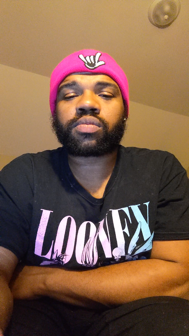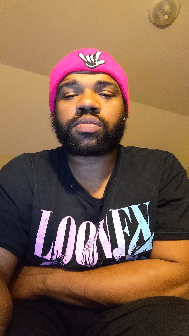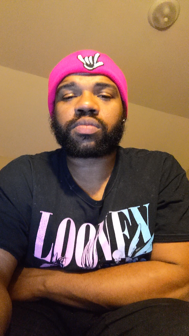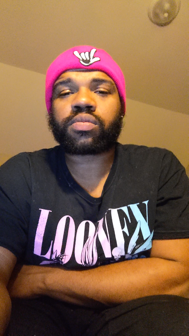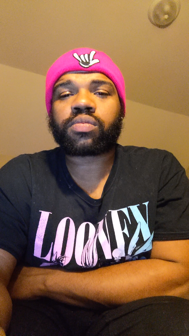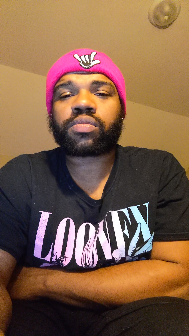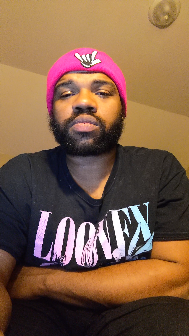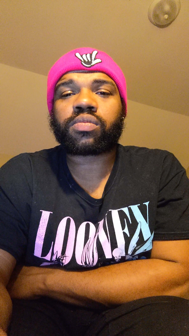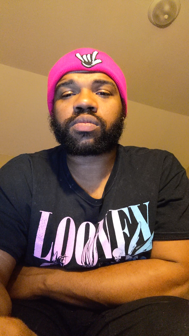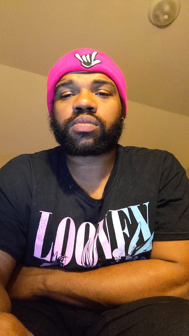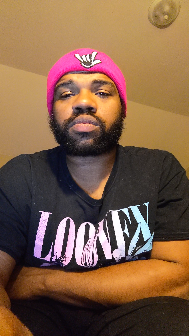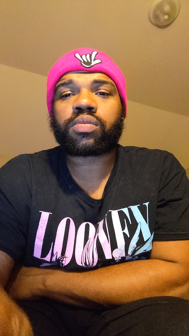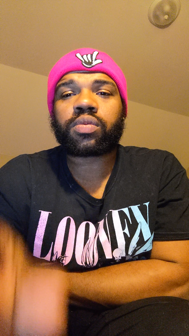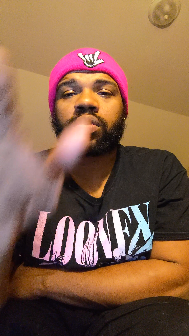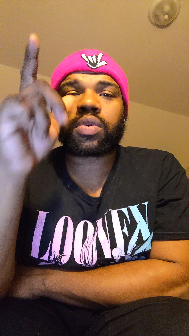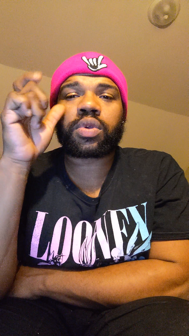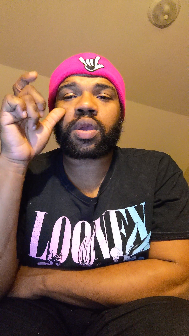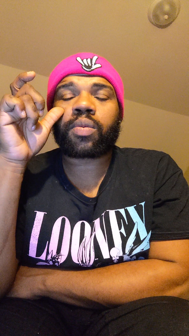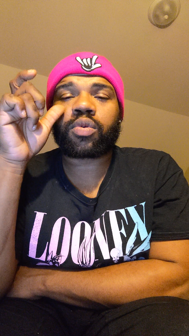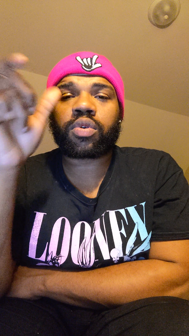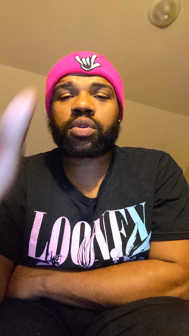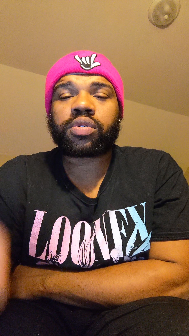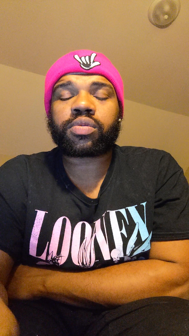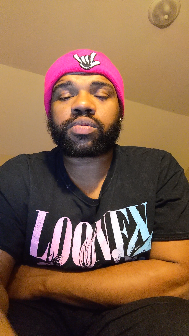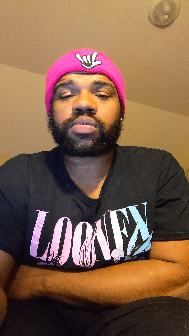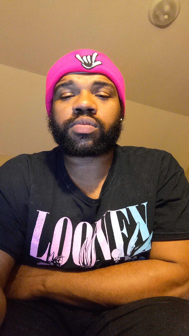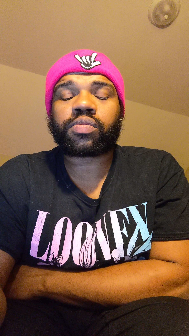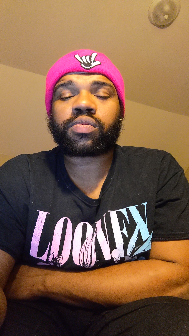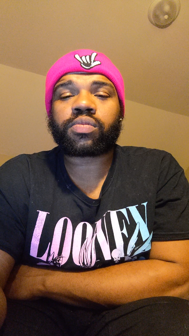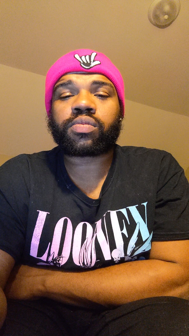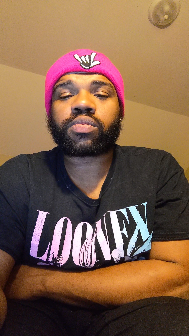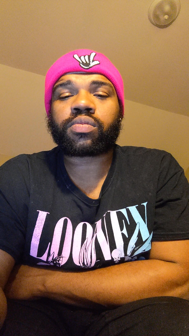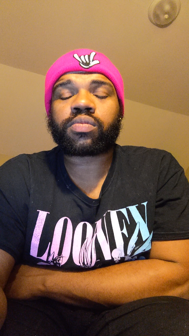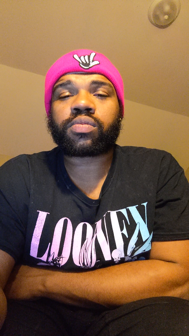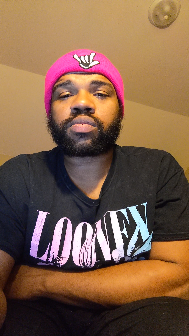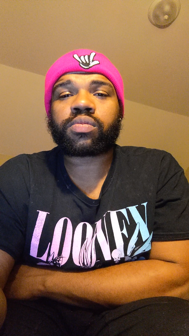camera